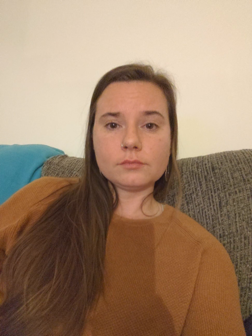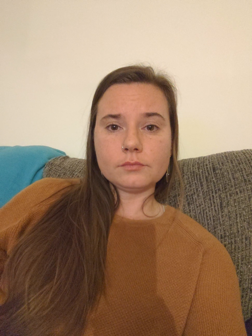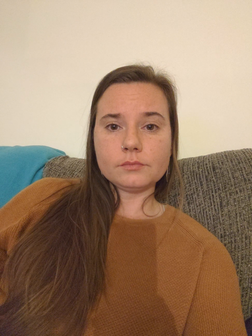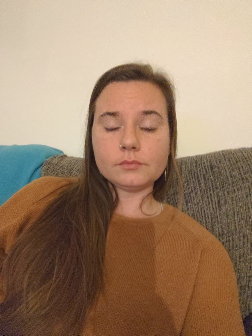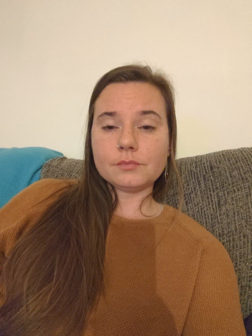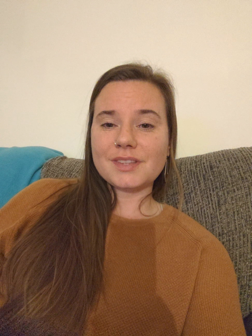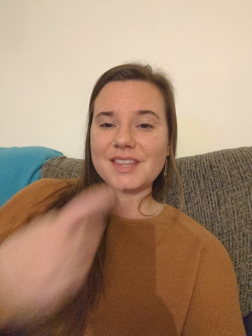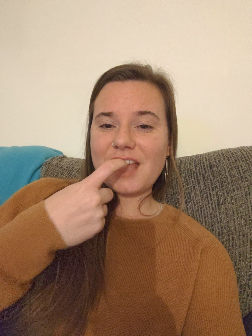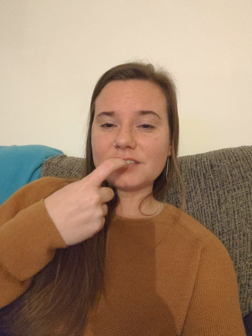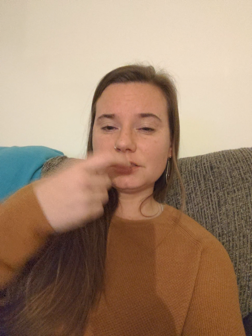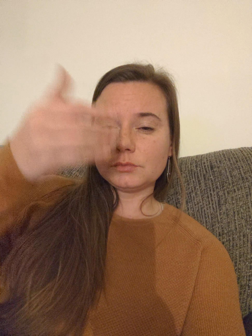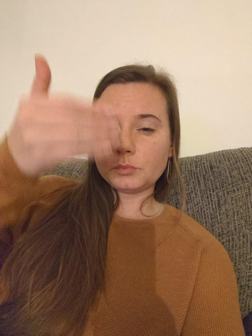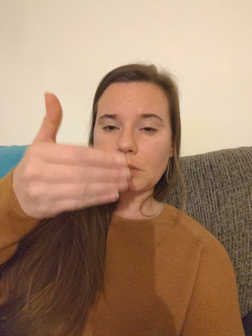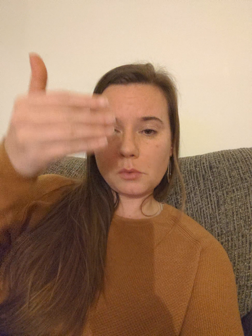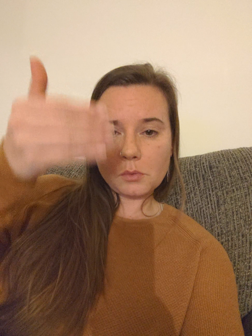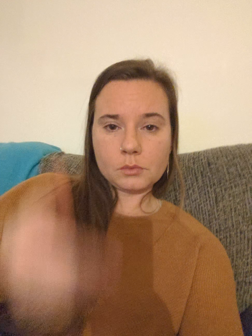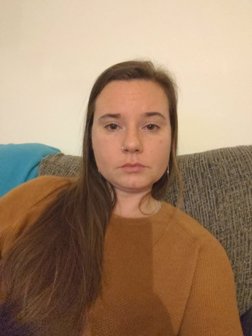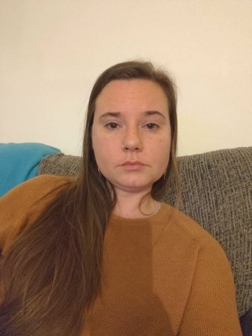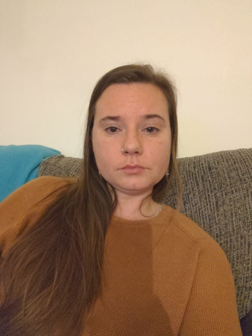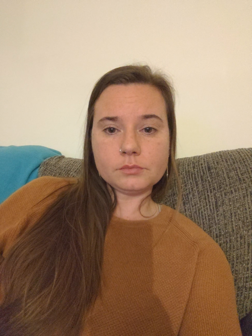window